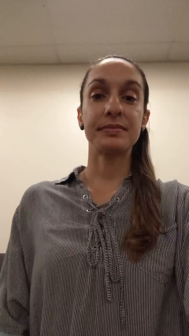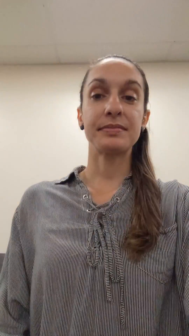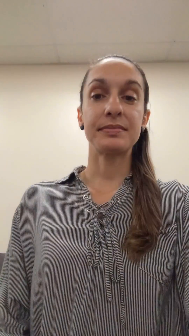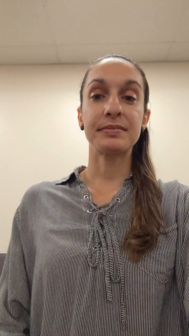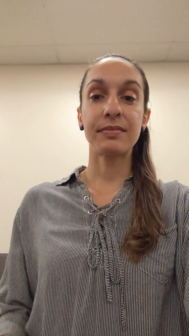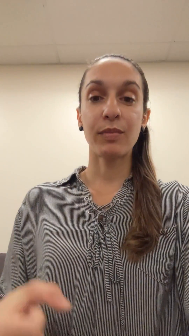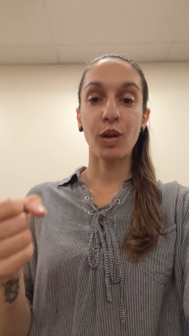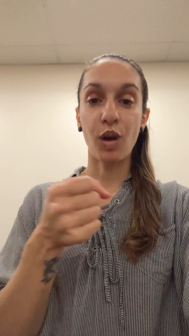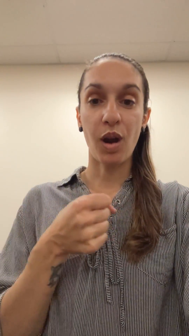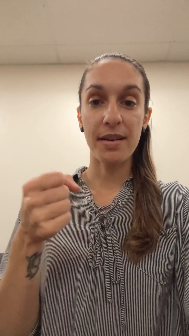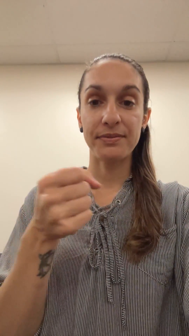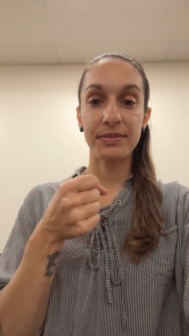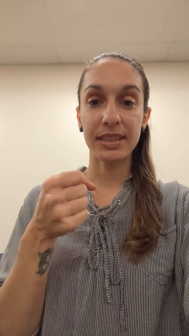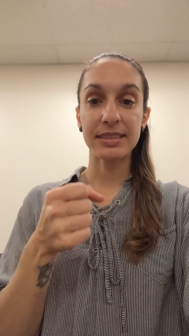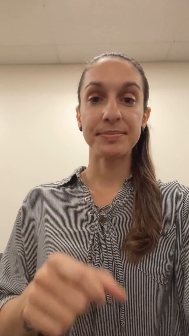coffee